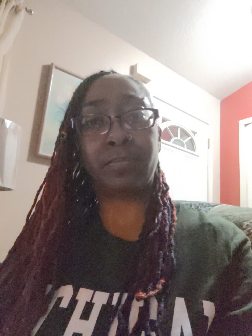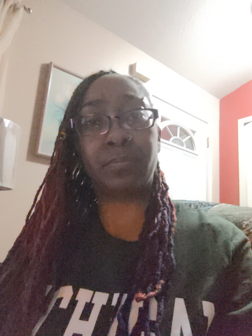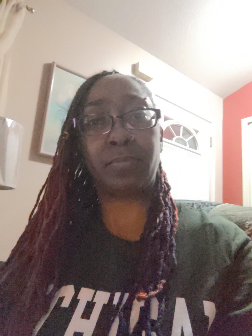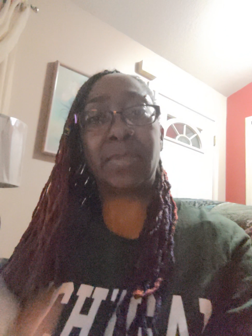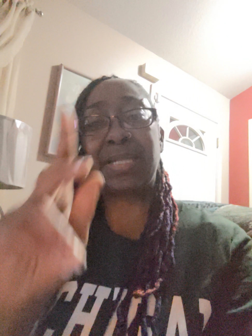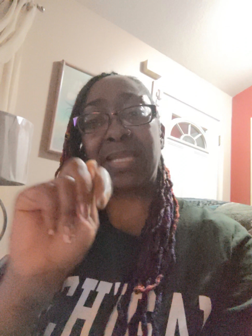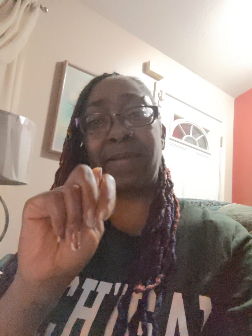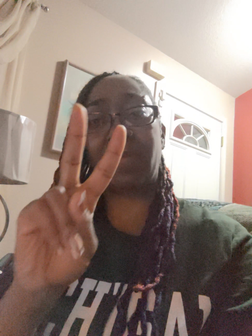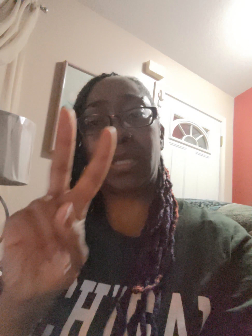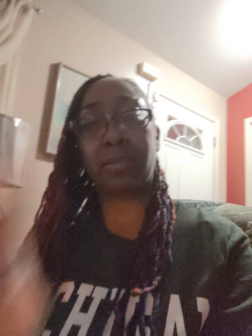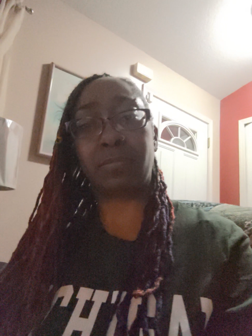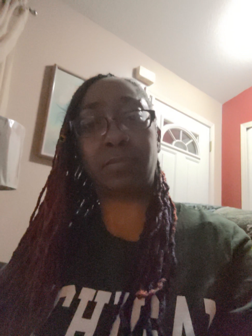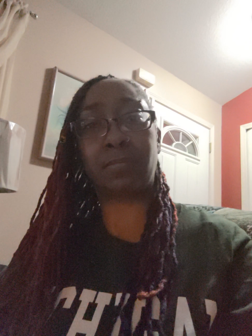TV